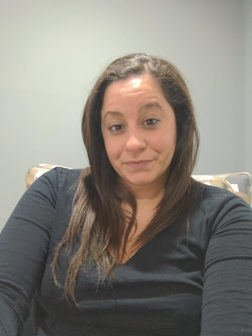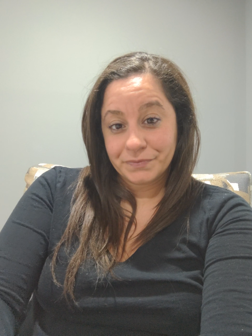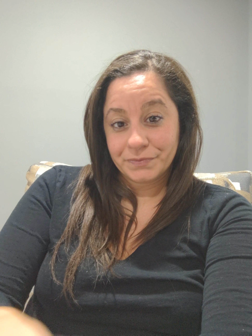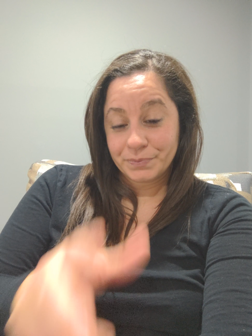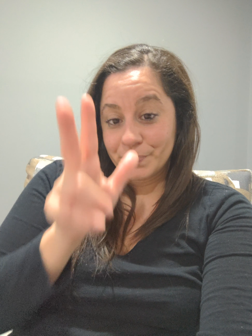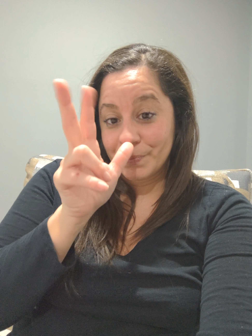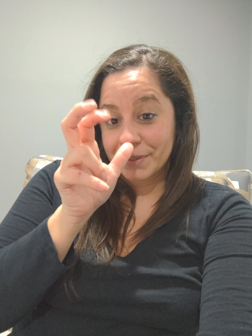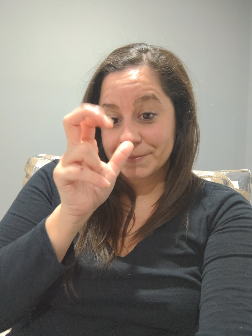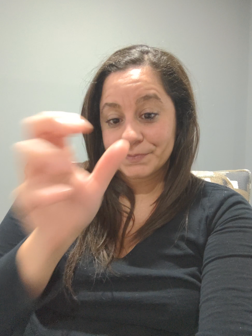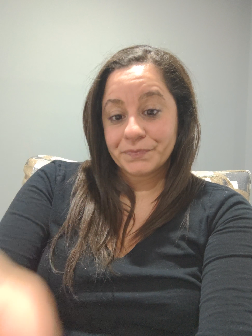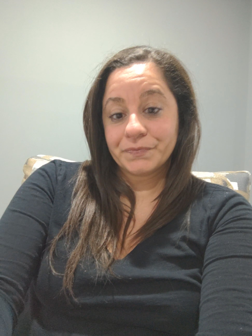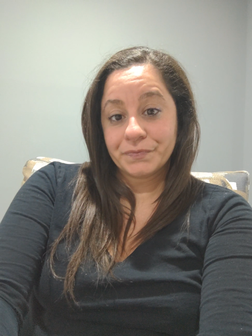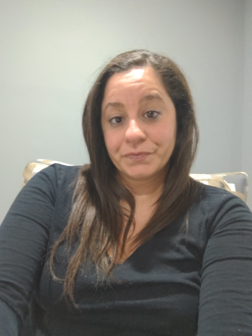bug